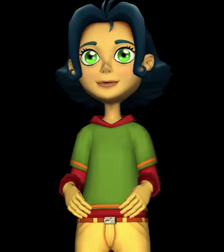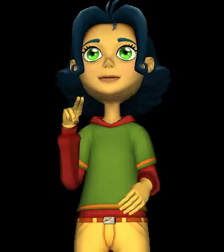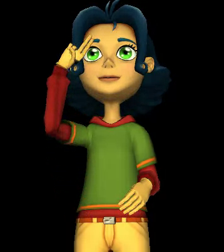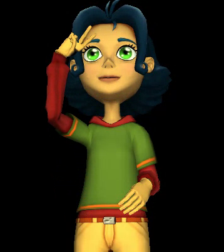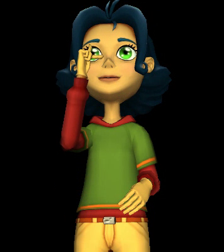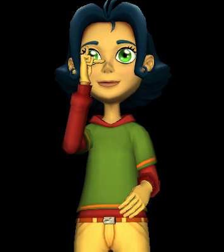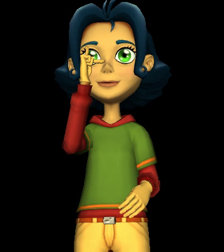عادة